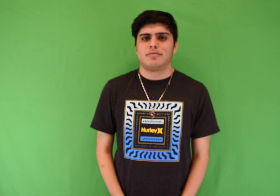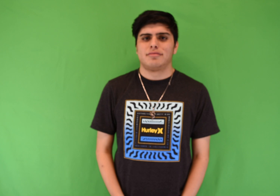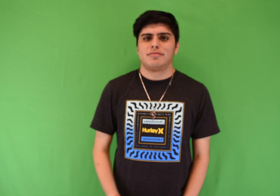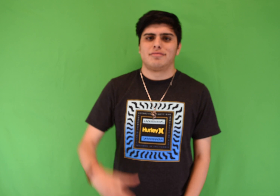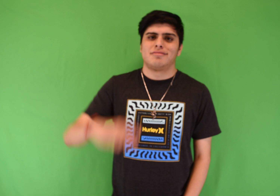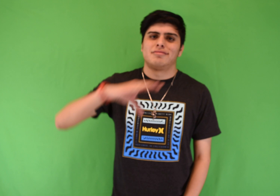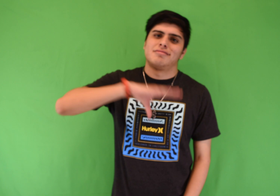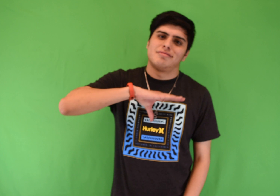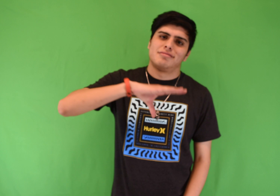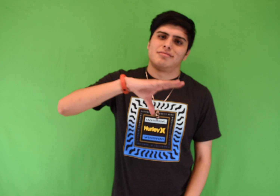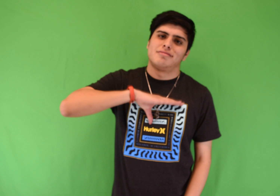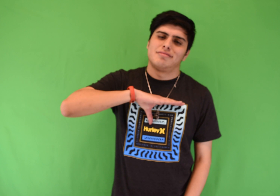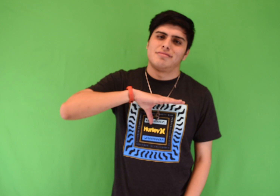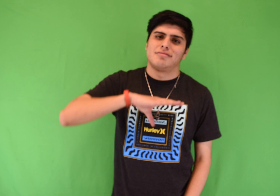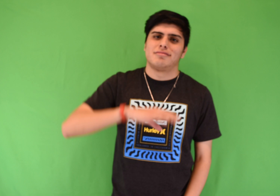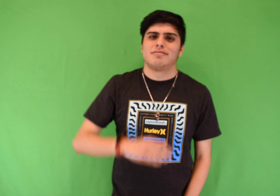haber